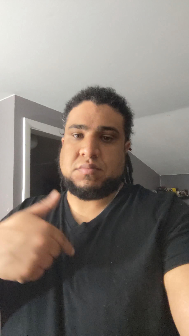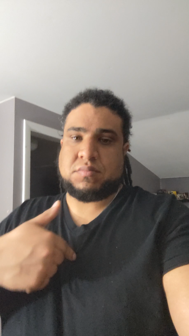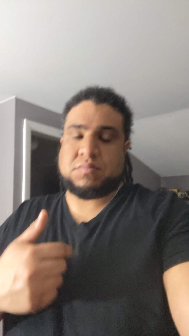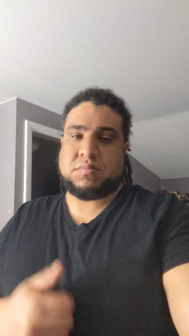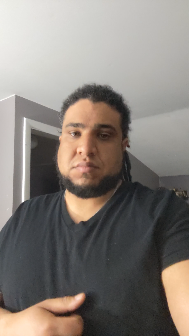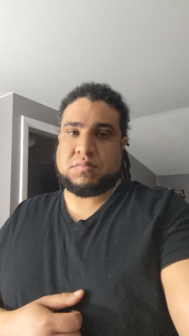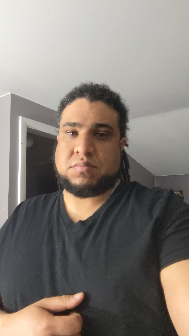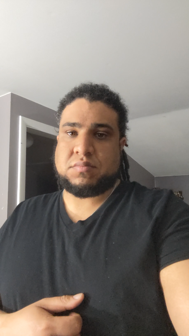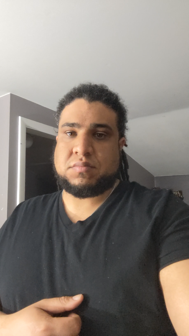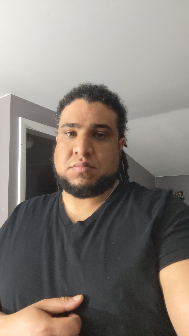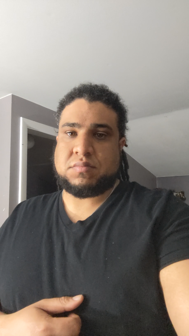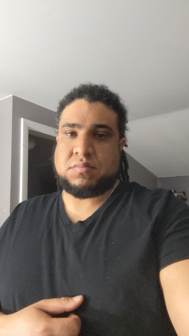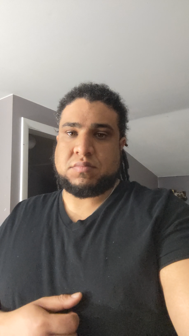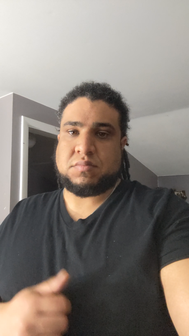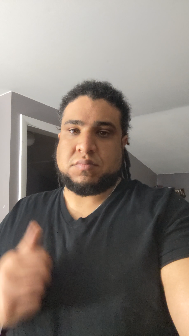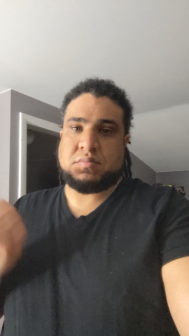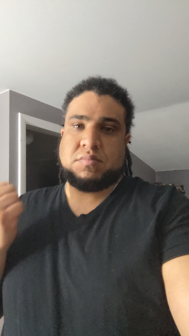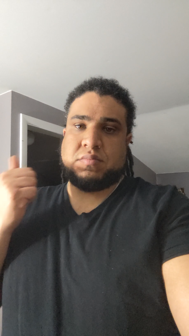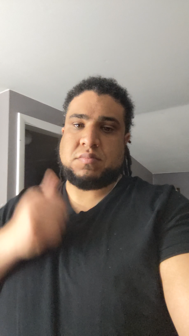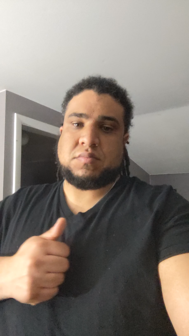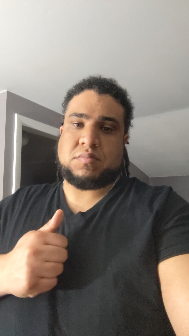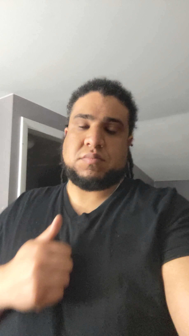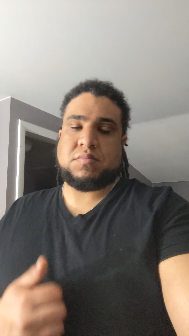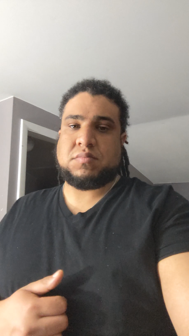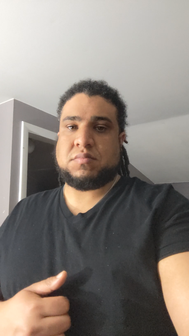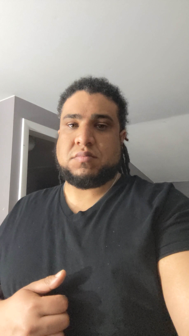coats